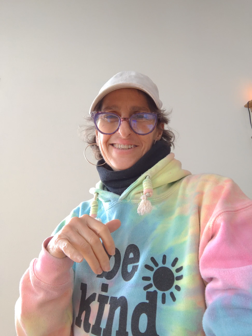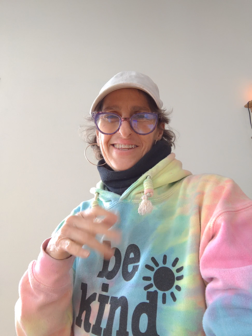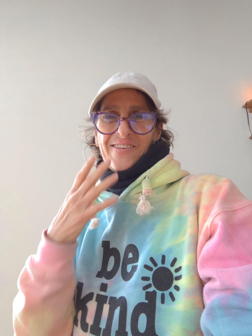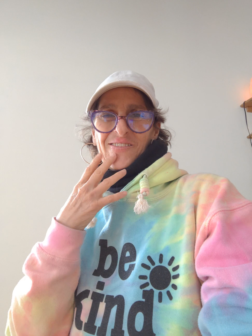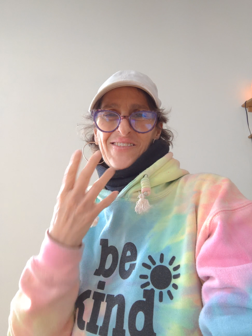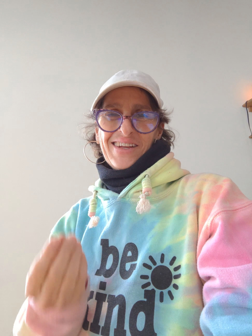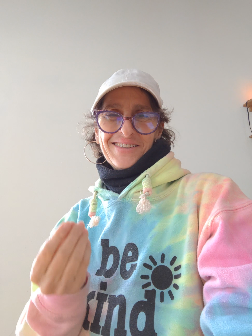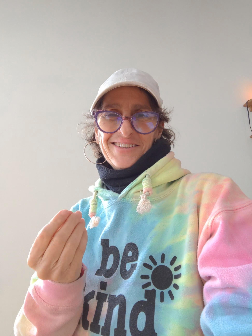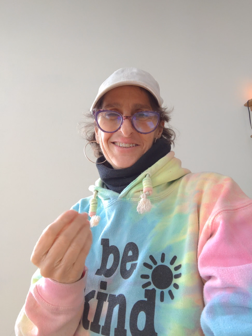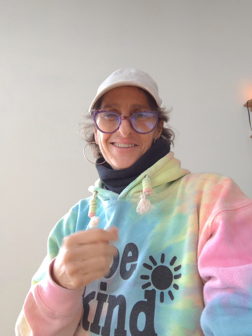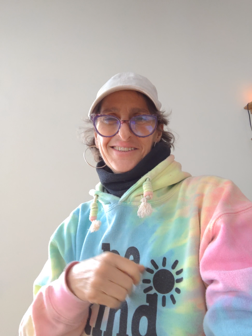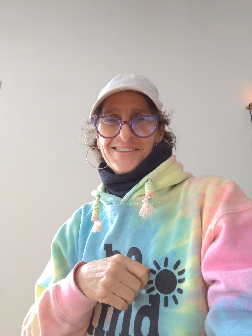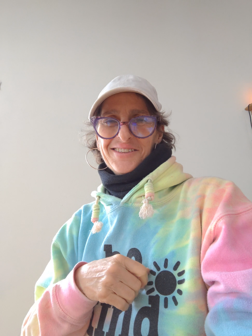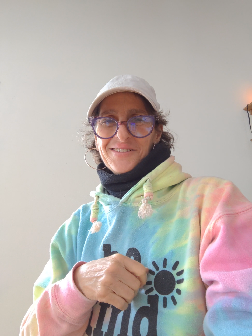wet